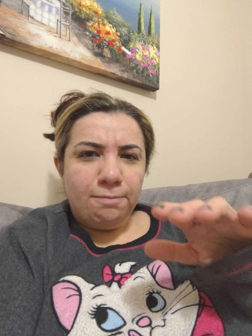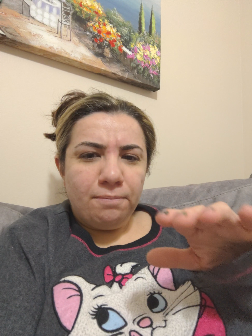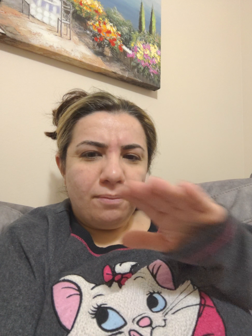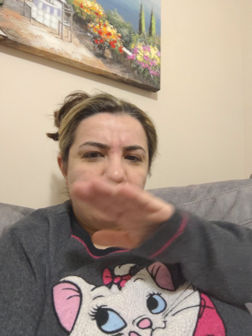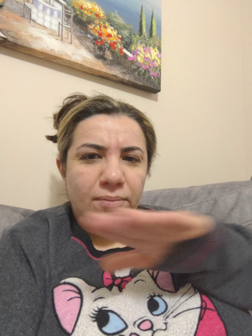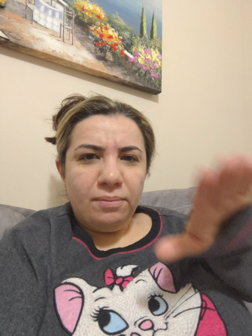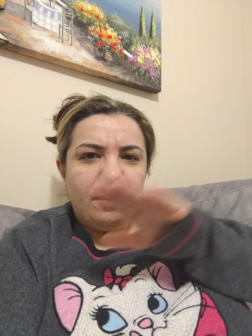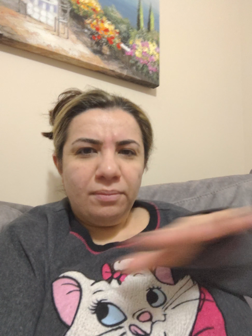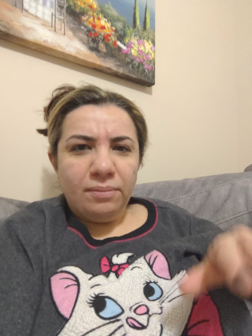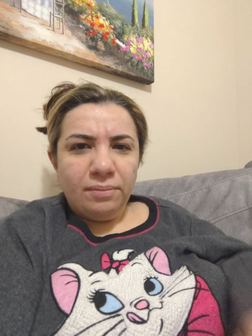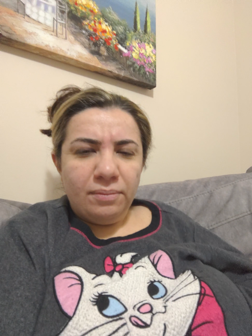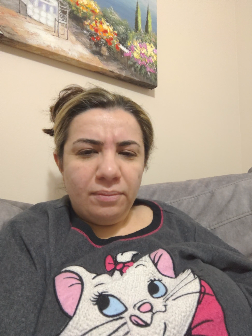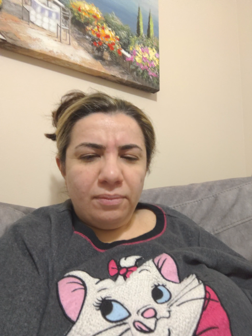clean